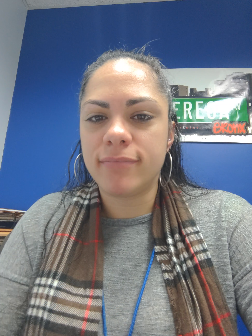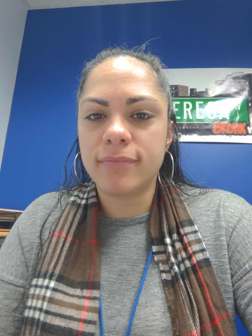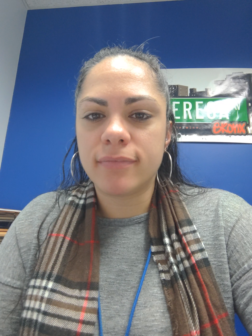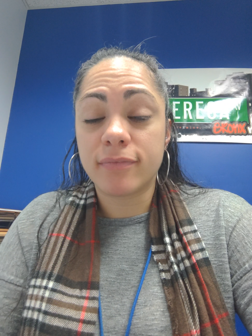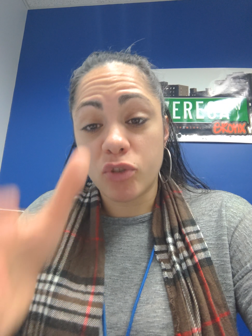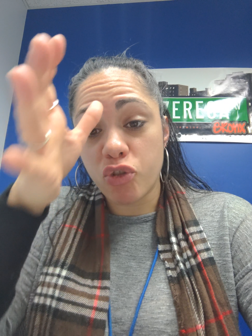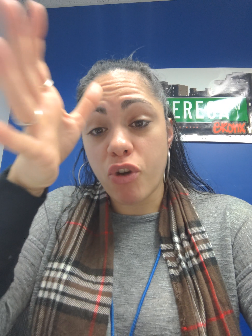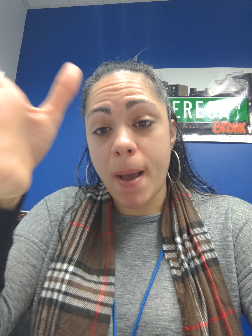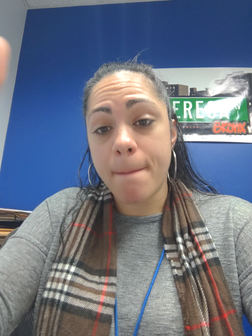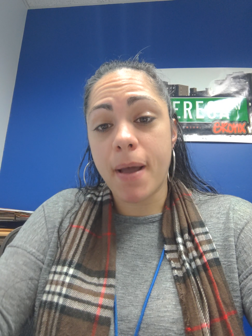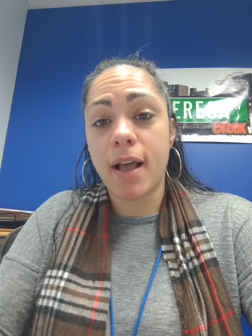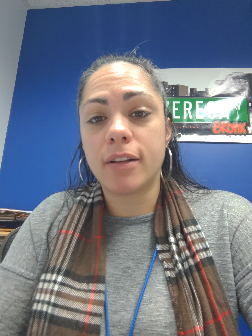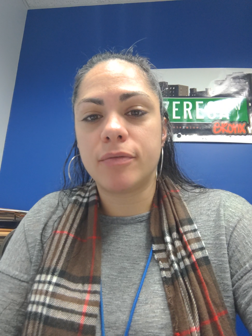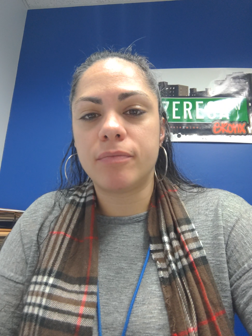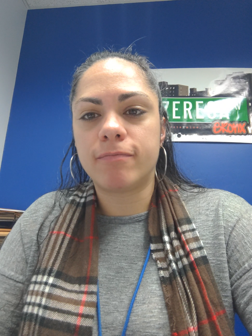grandpa